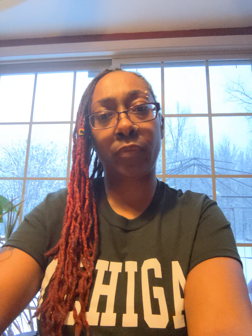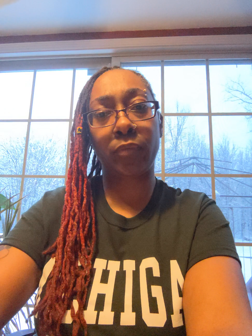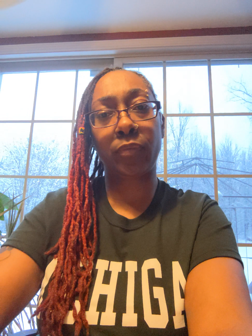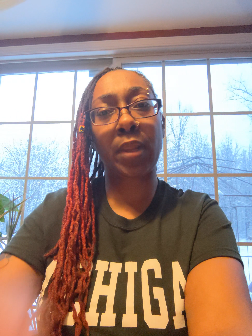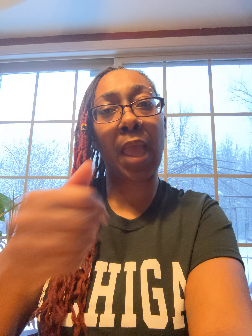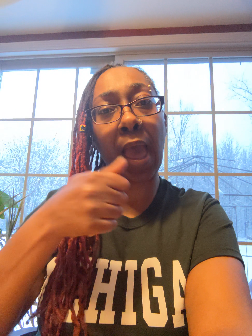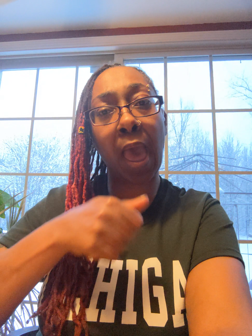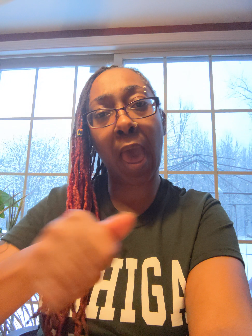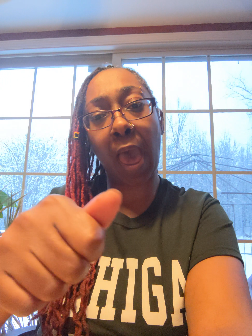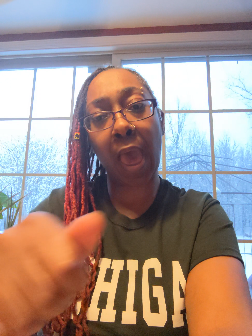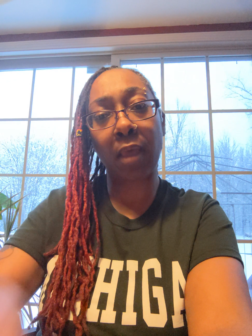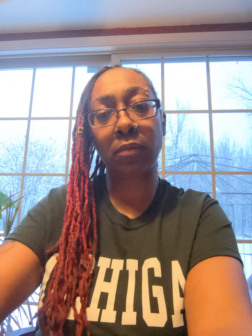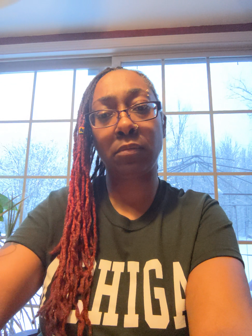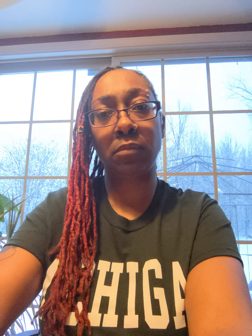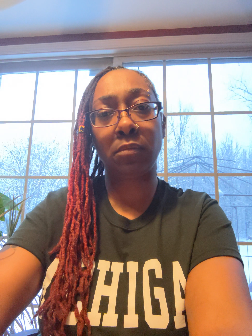hide